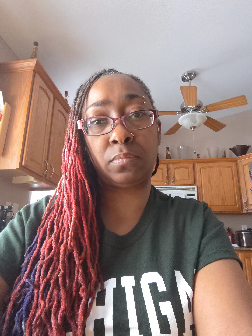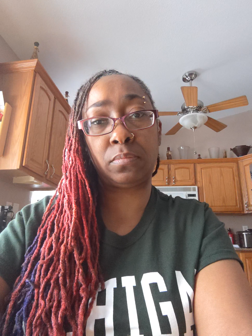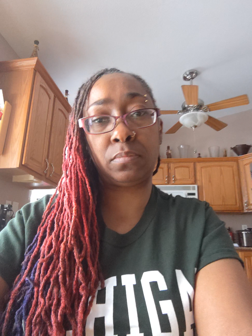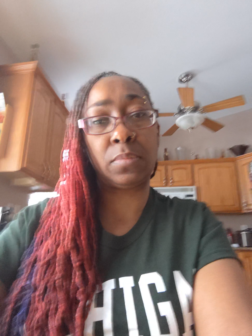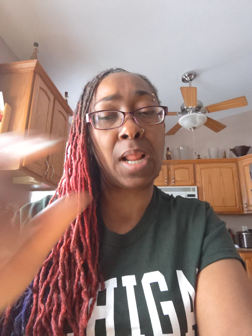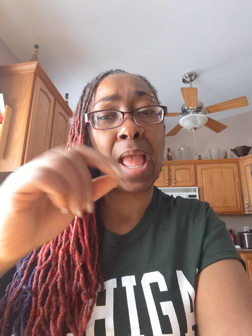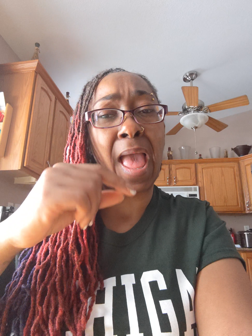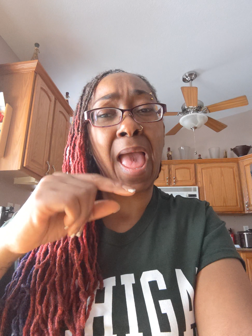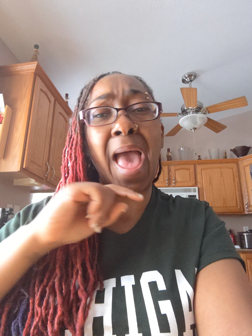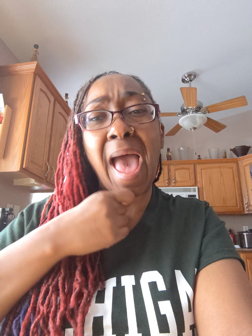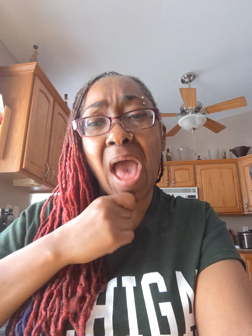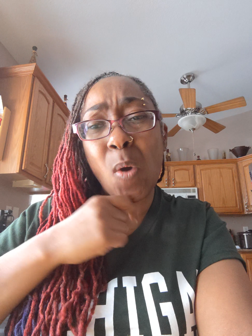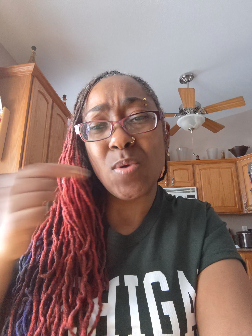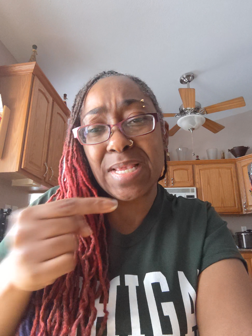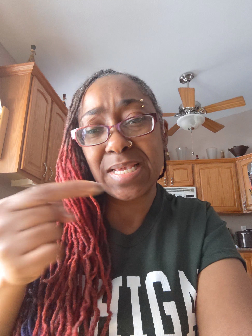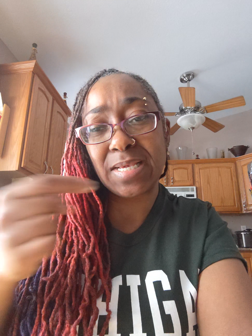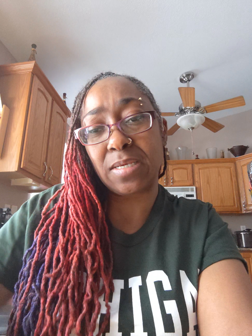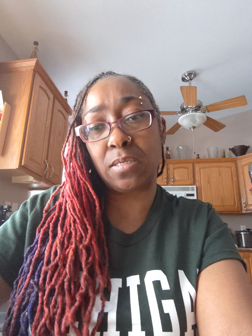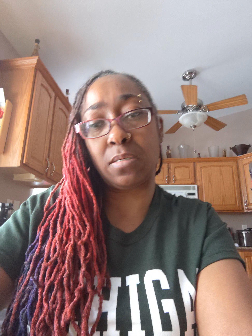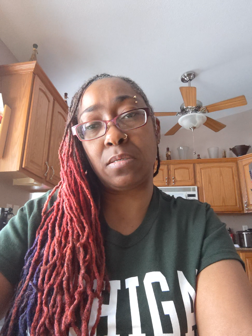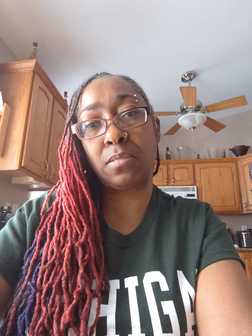owie